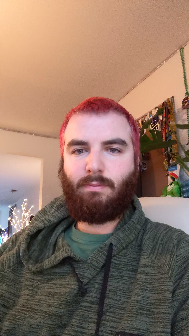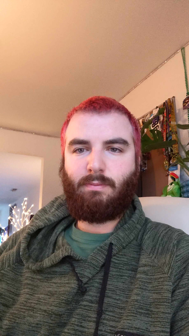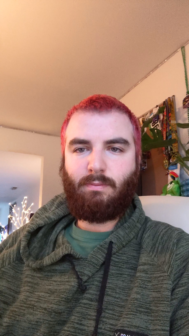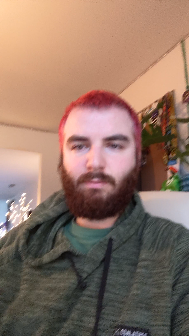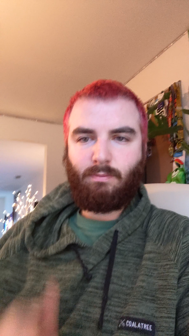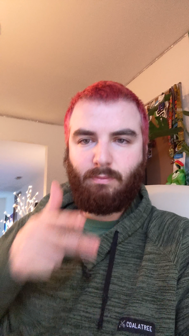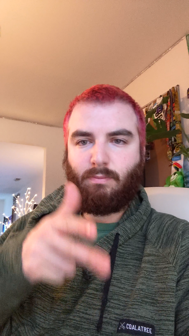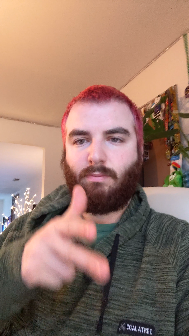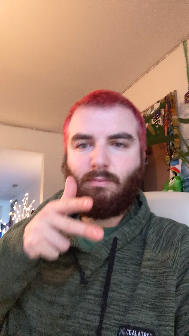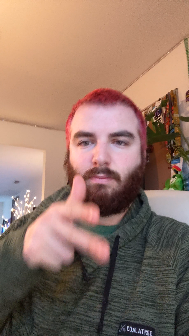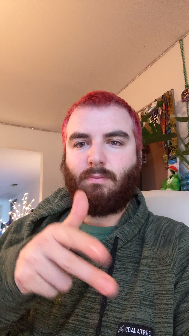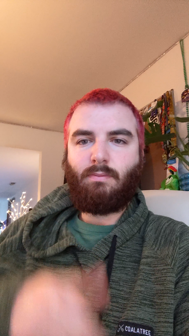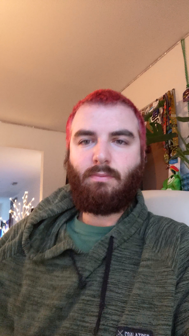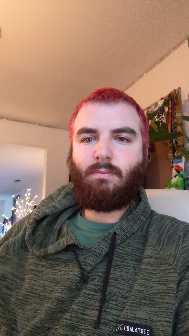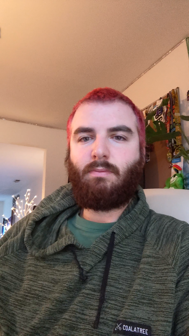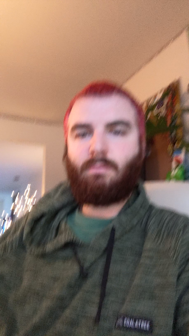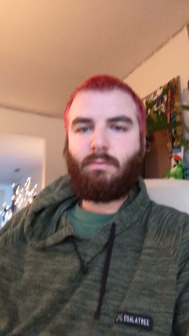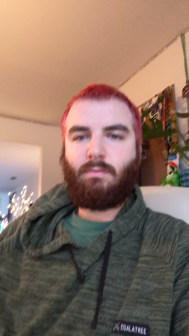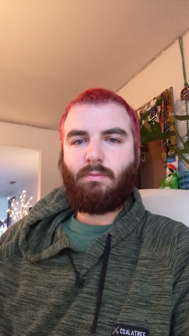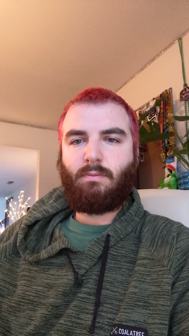garage